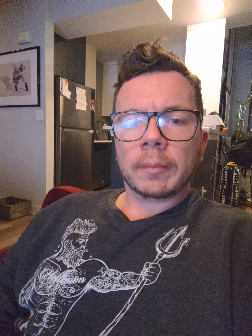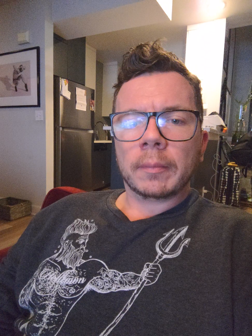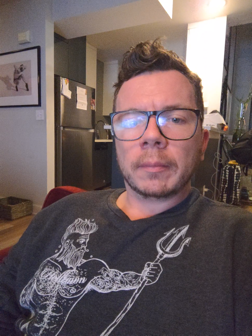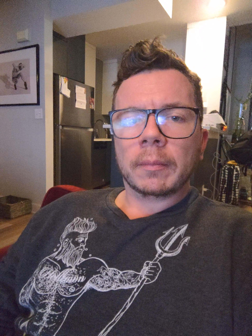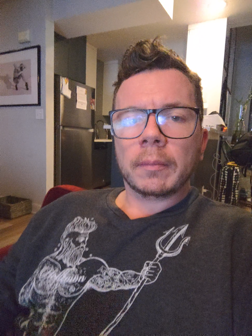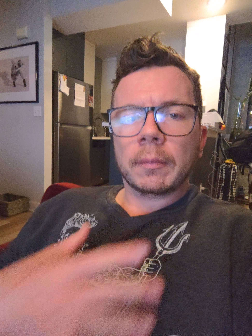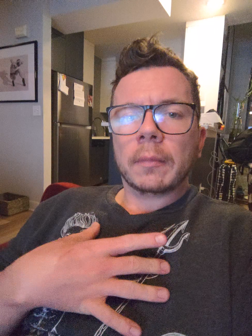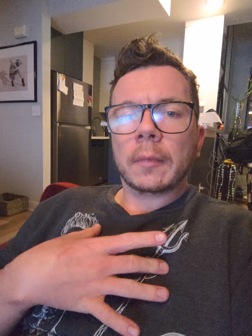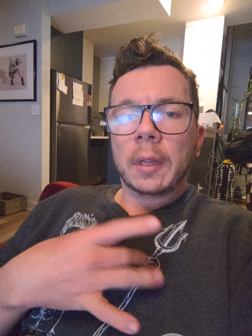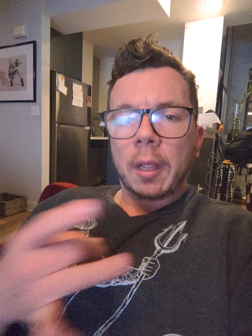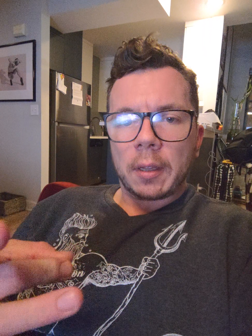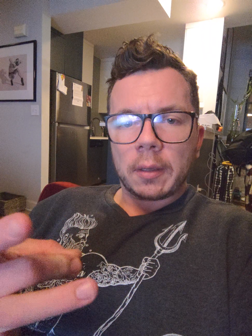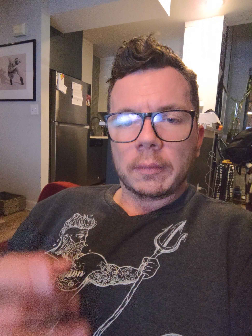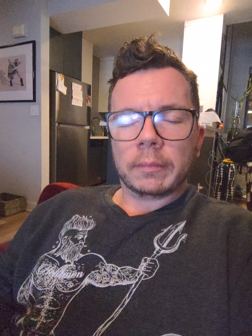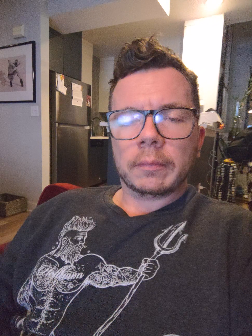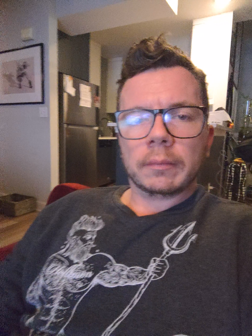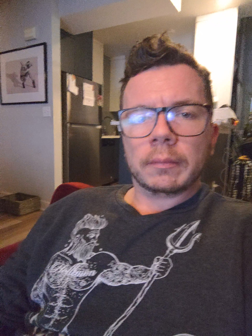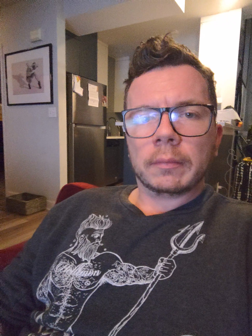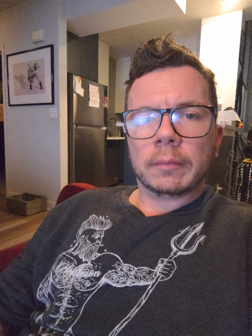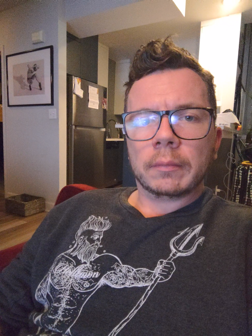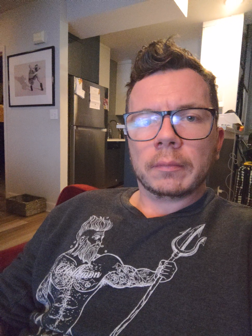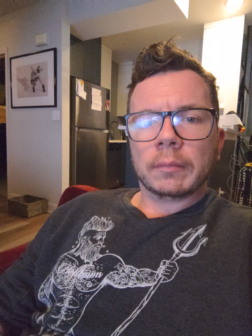like